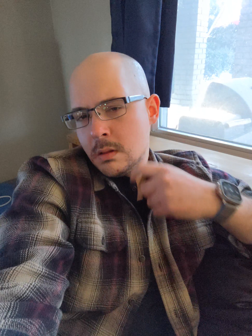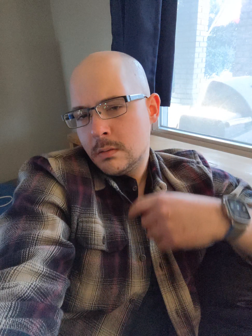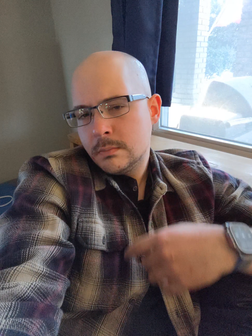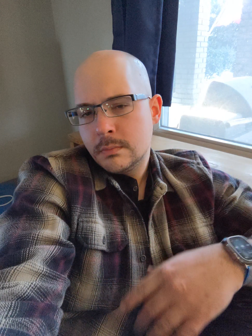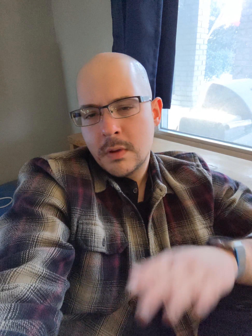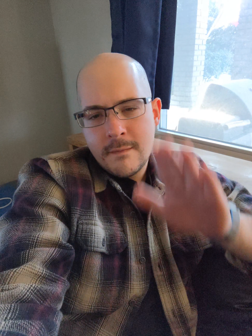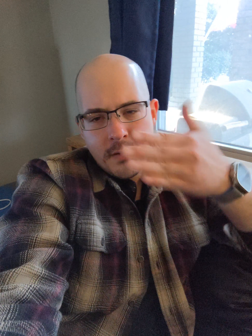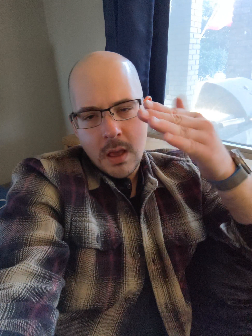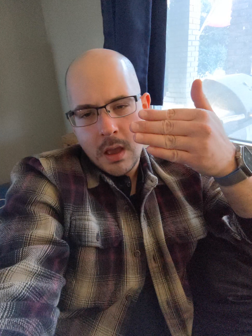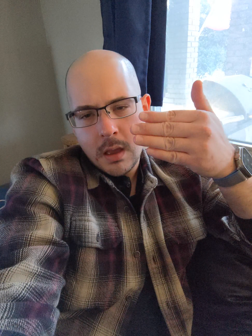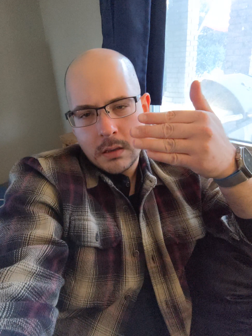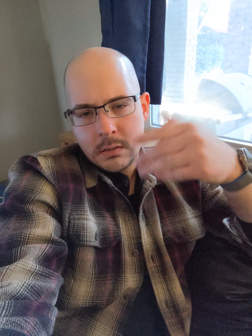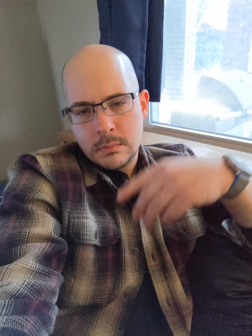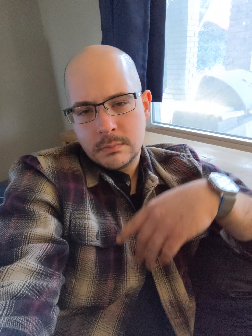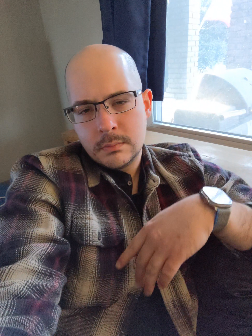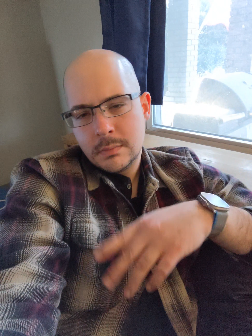flag